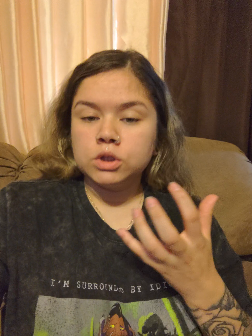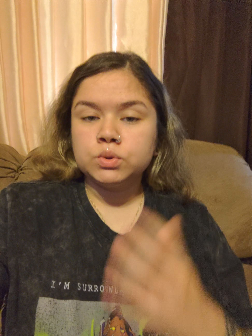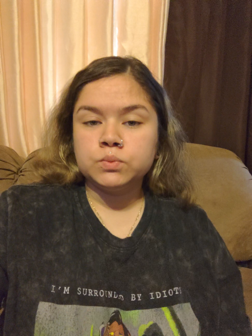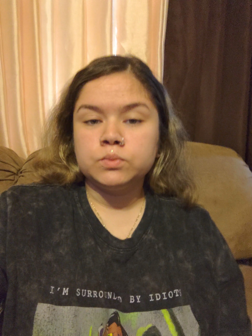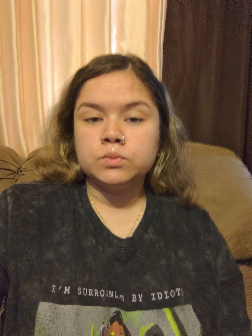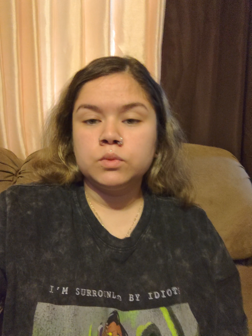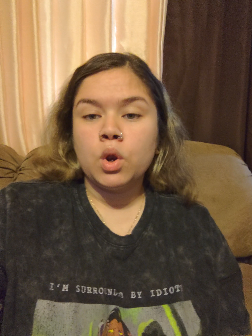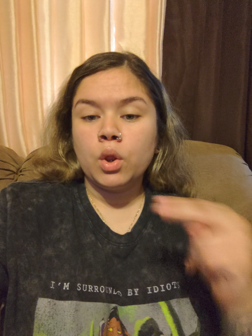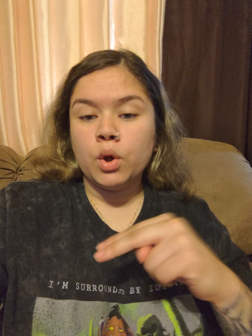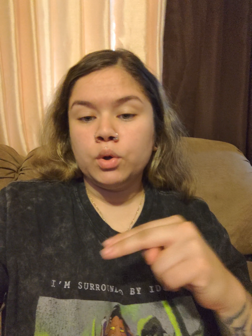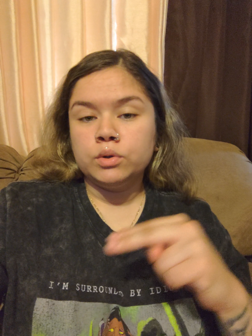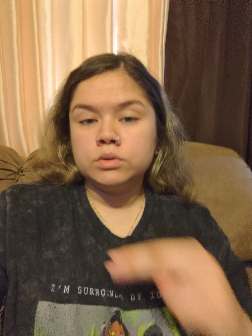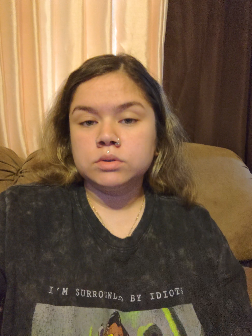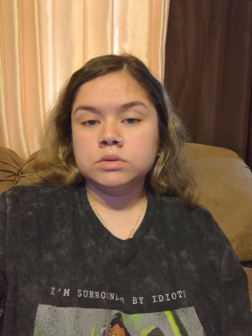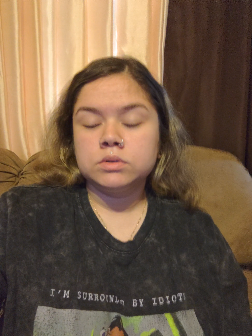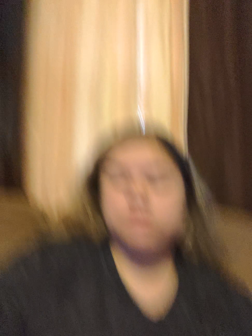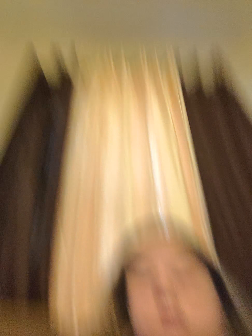nurse